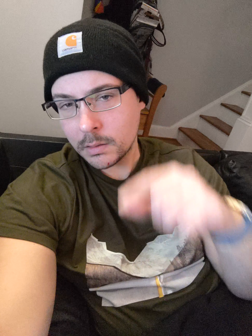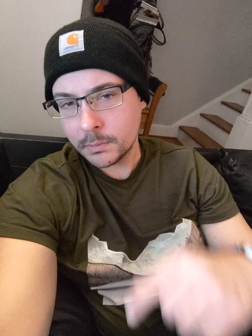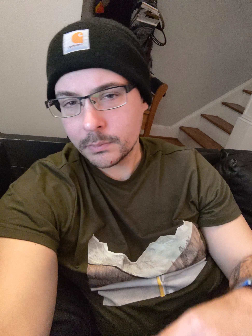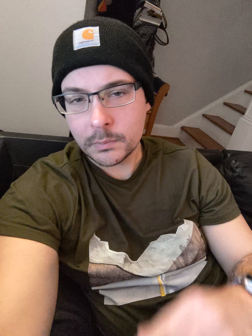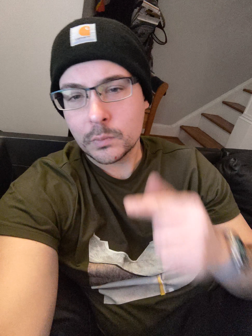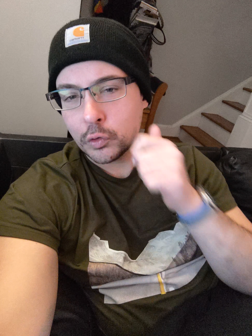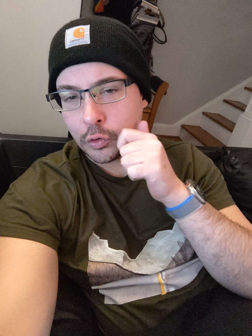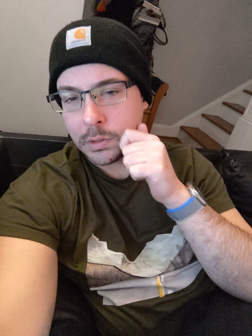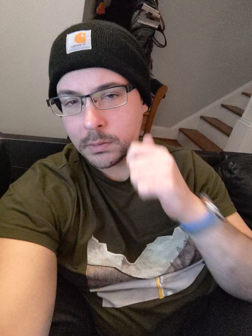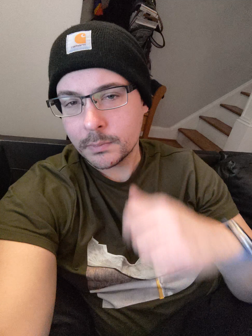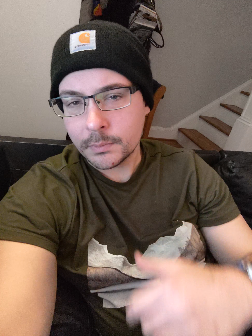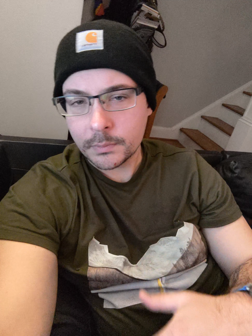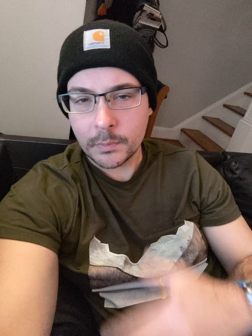cheek